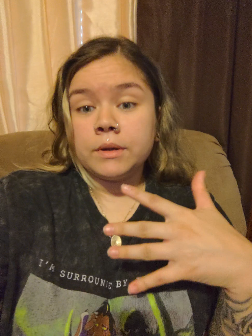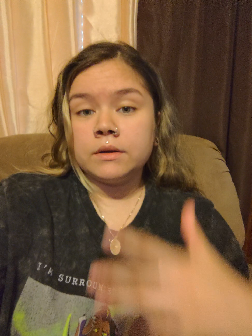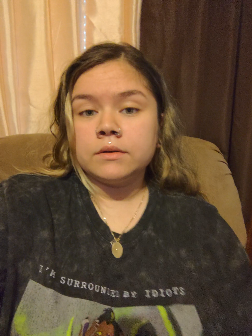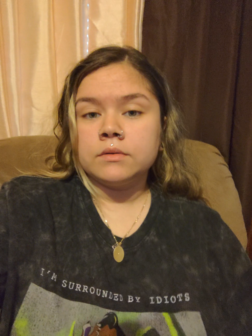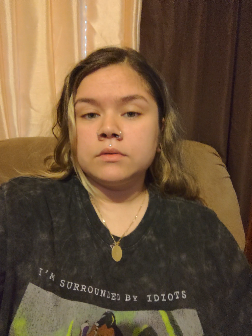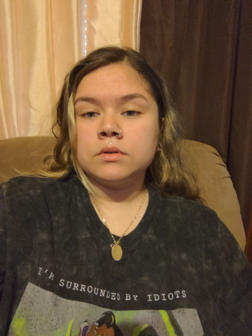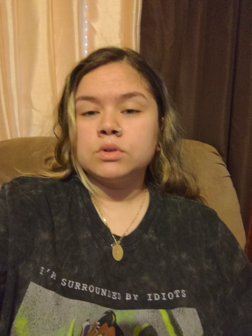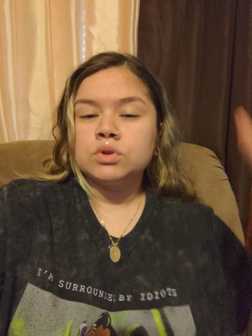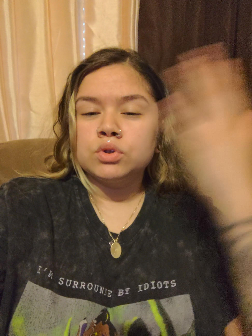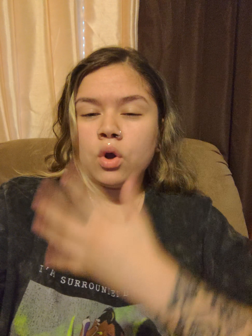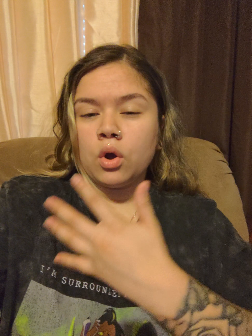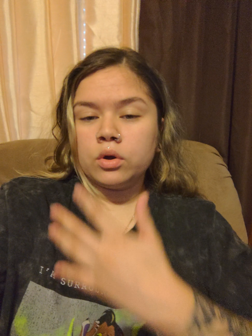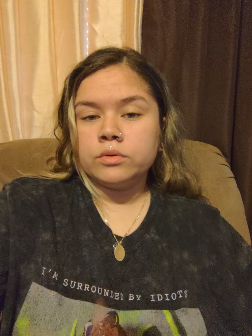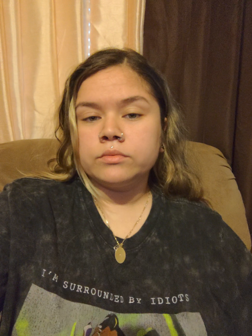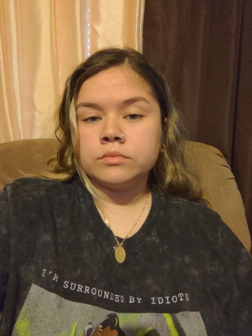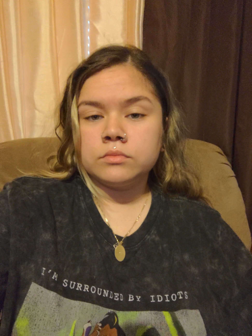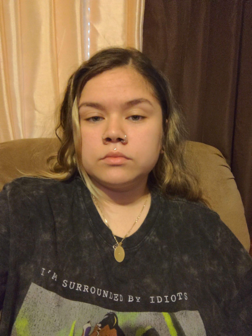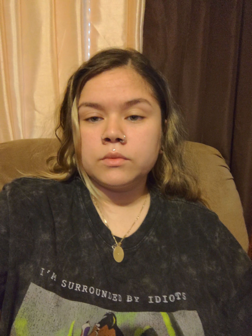dark